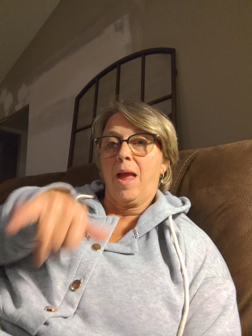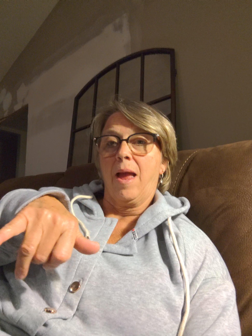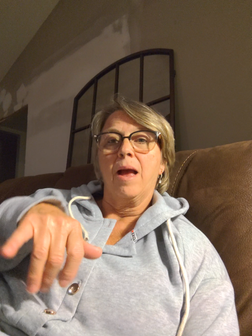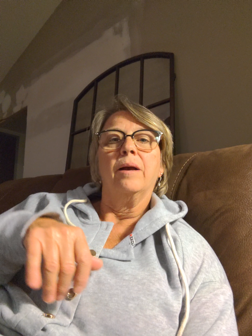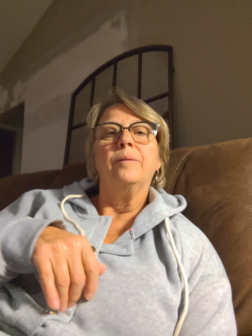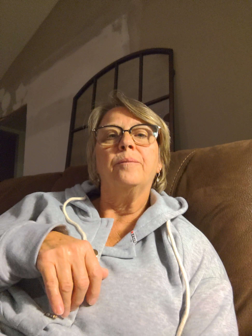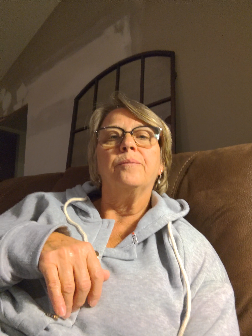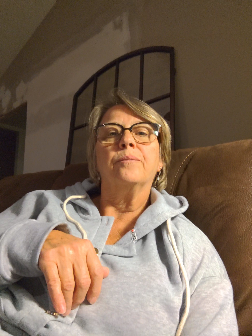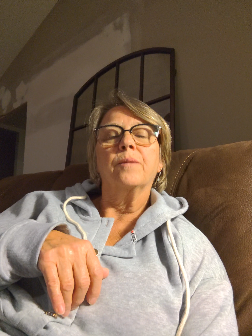that